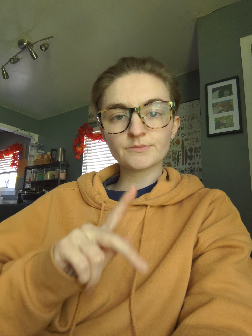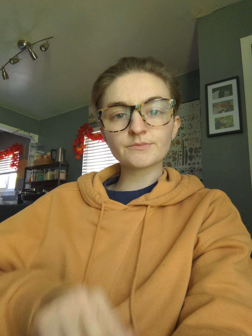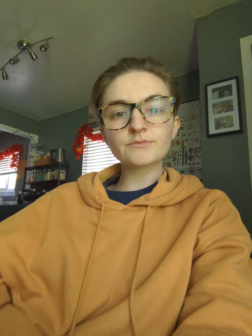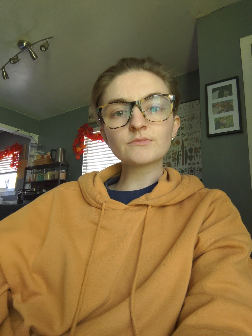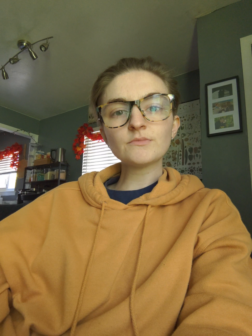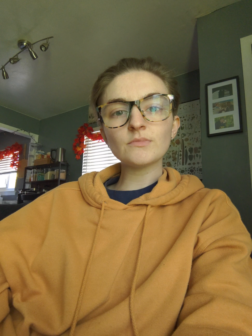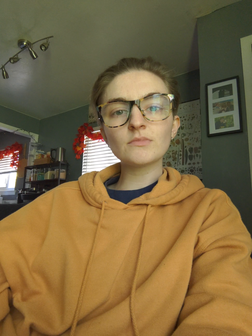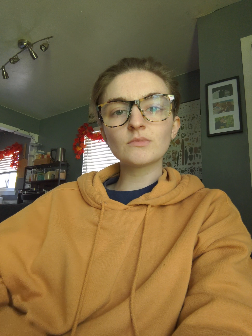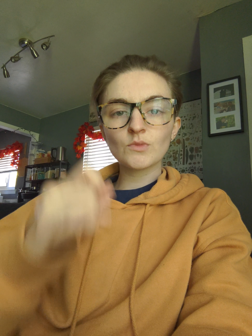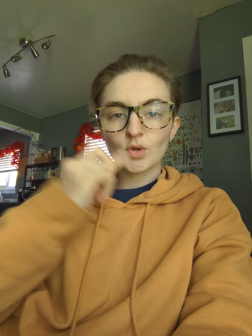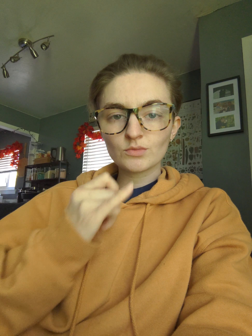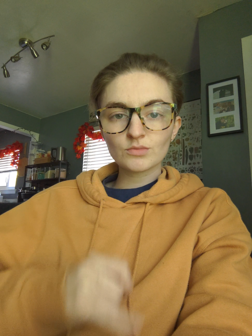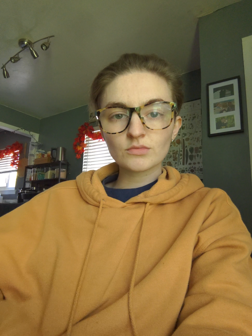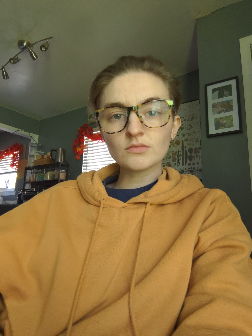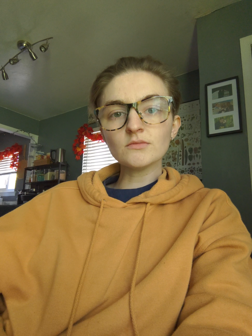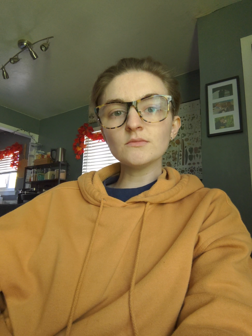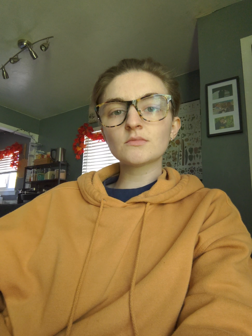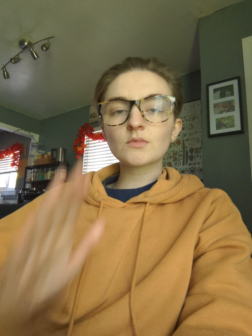draw